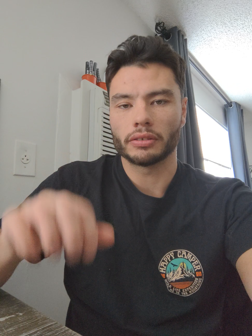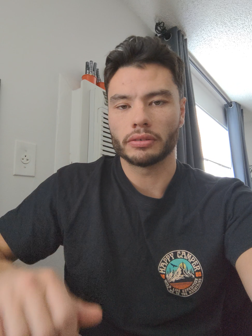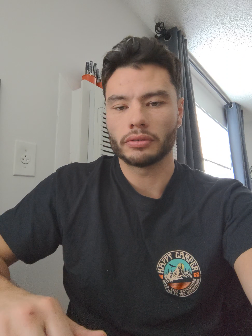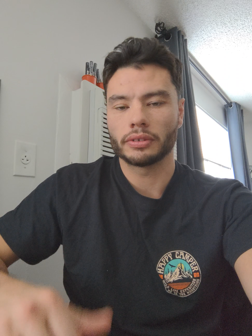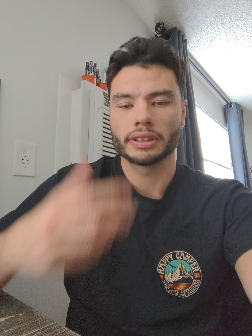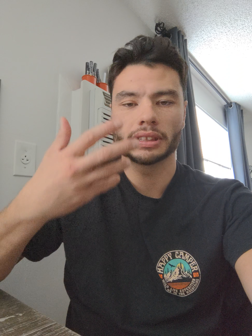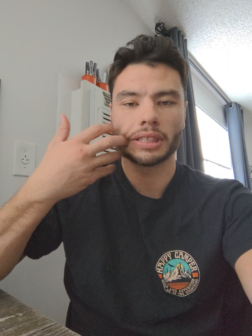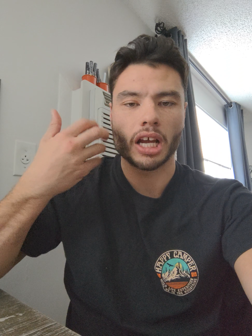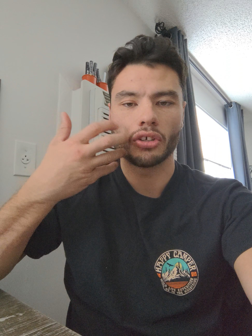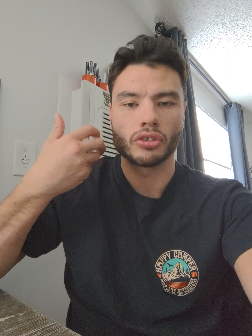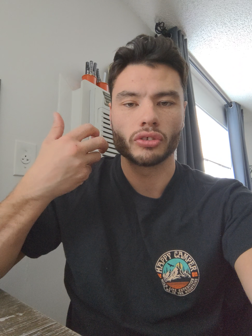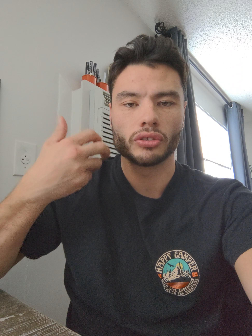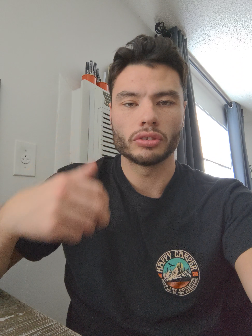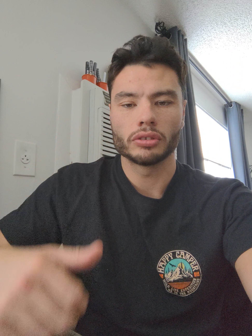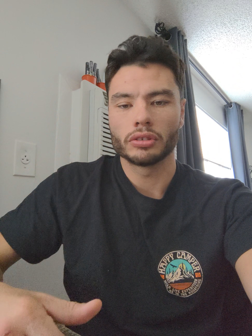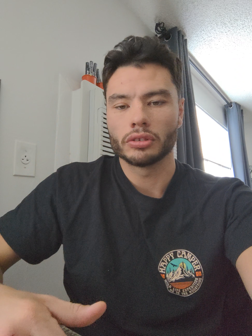tiger